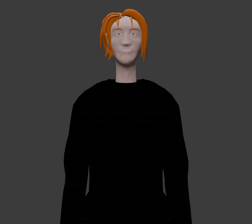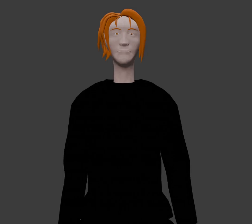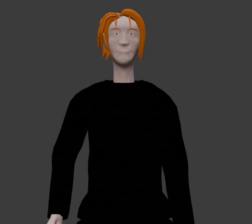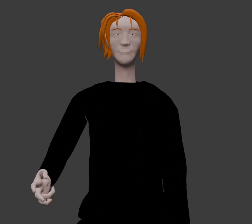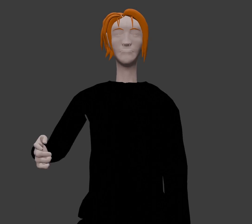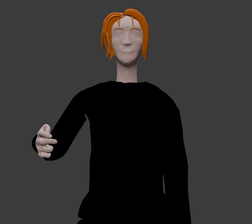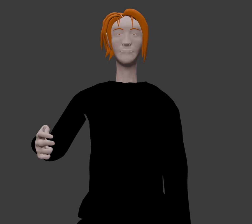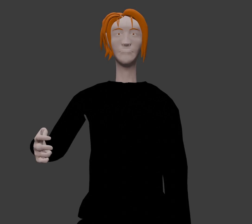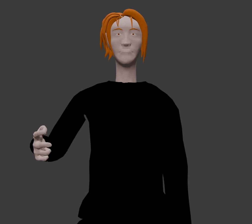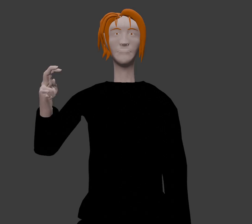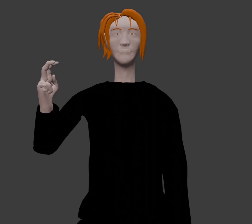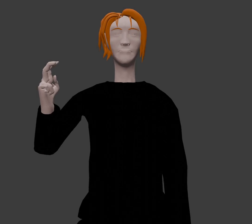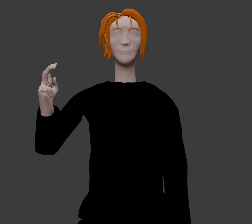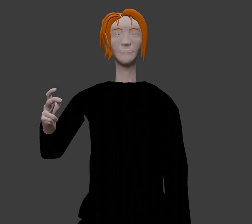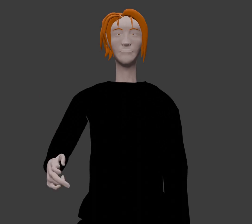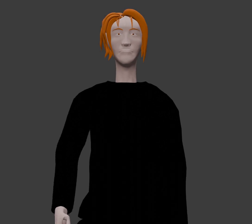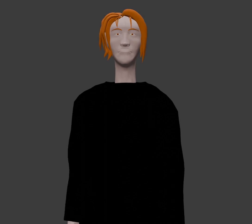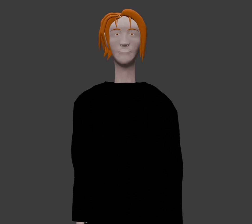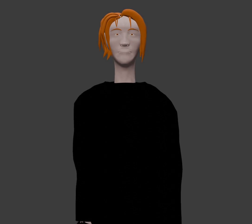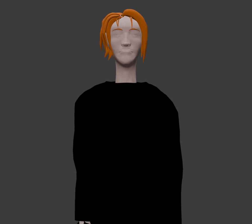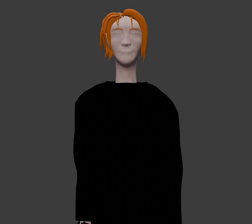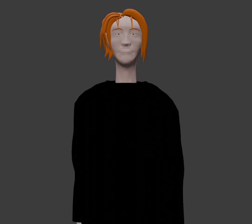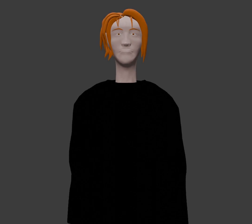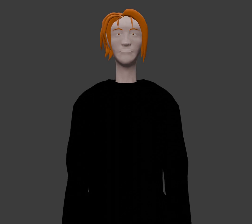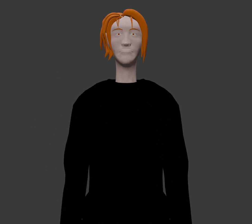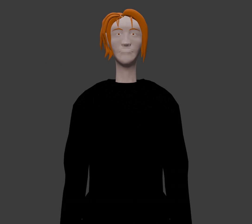Bandit